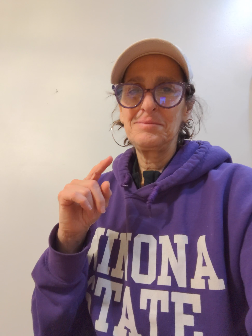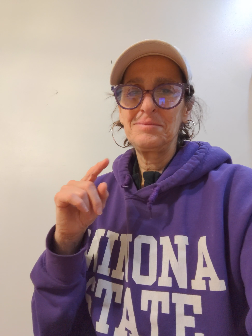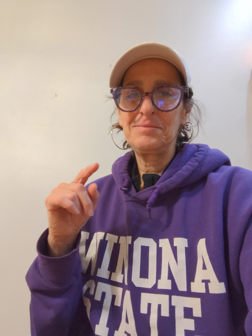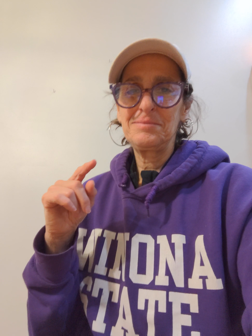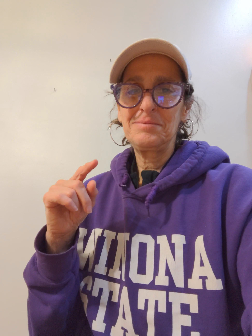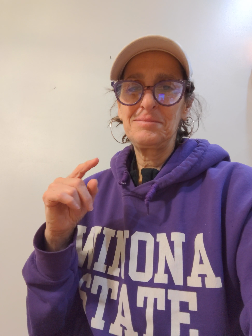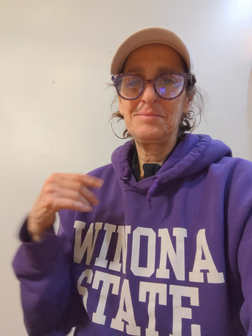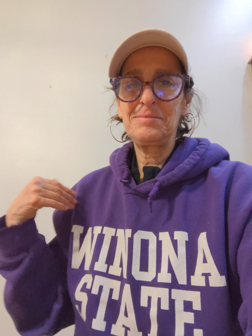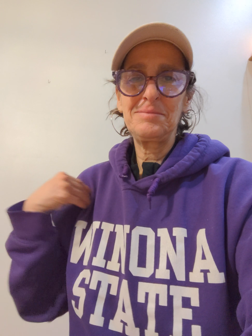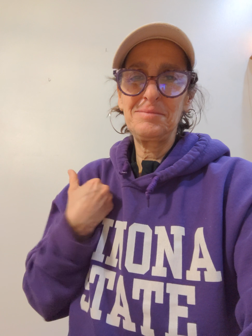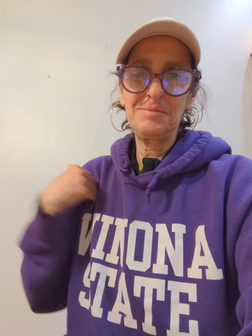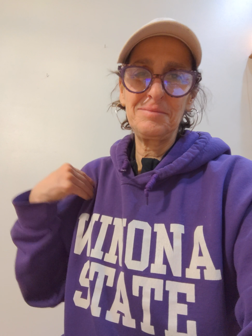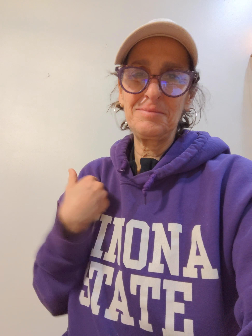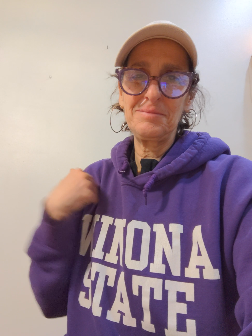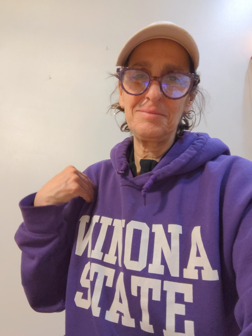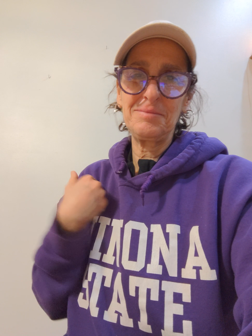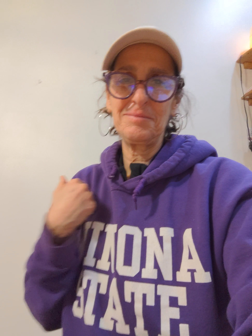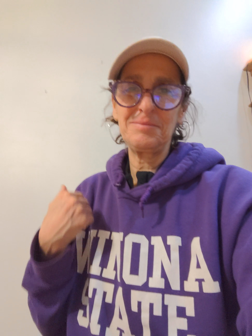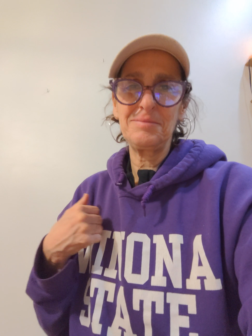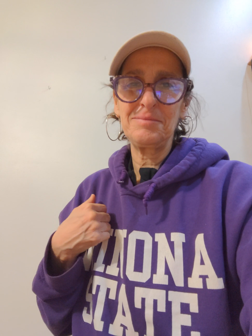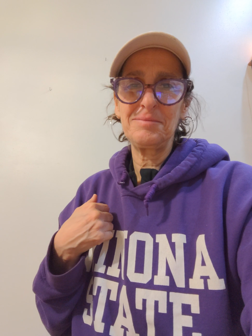animal